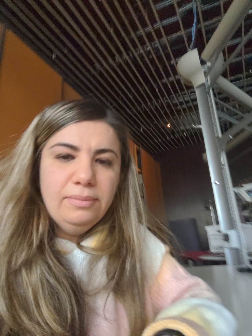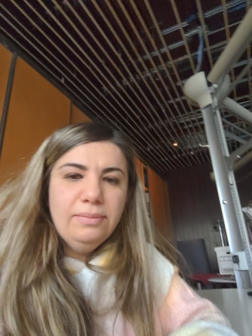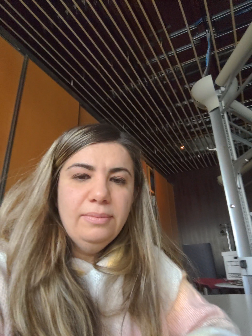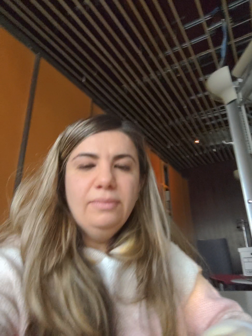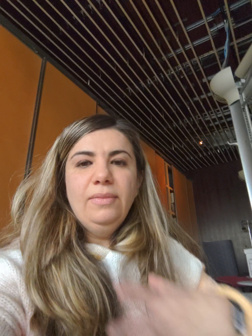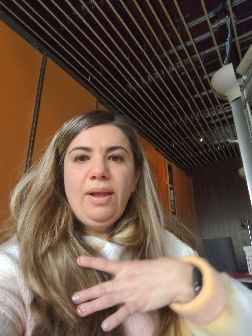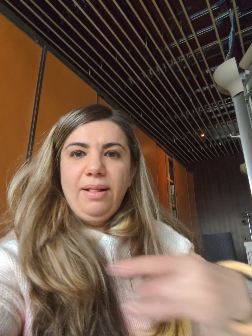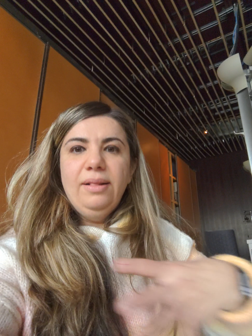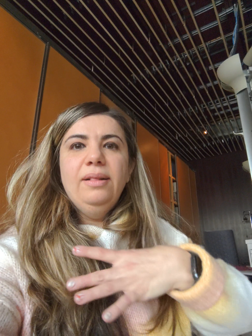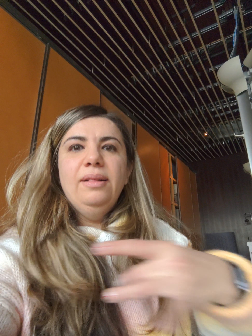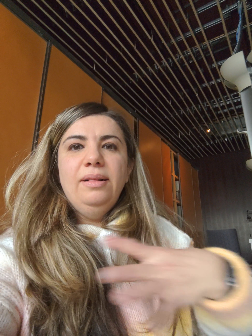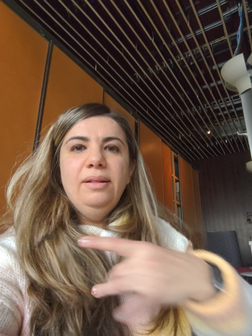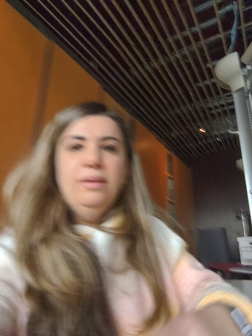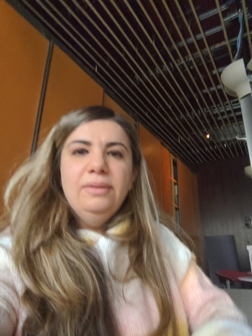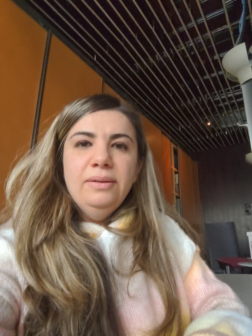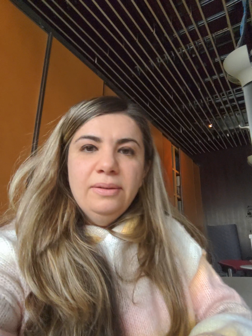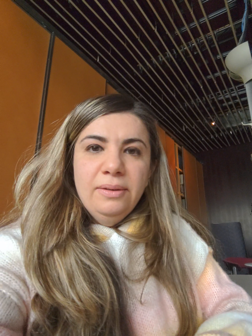like